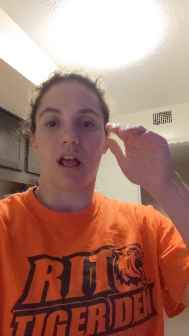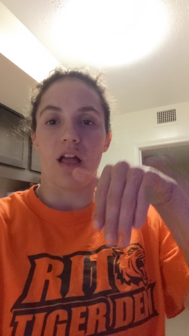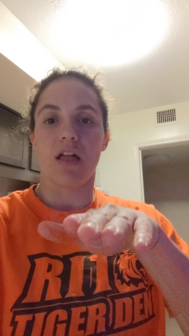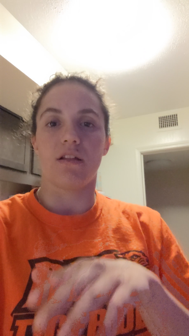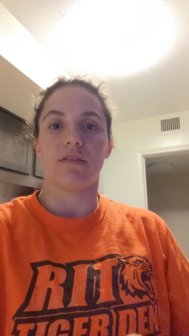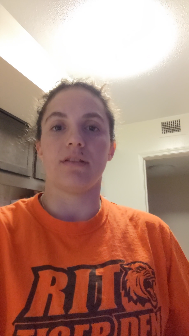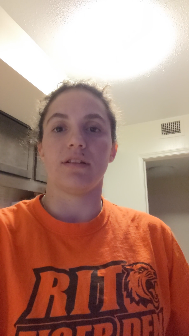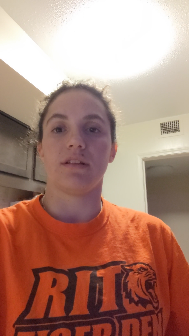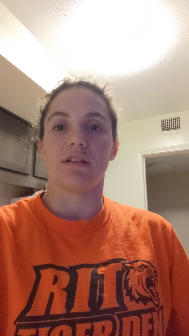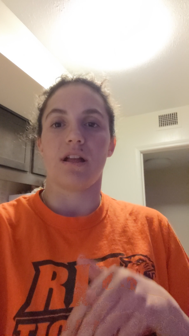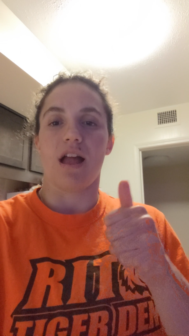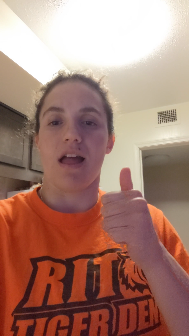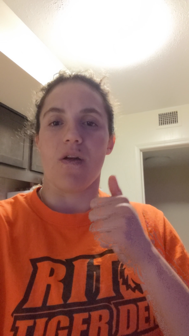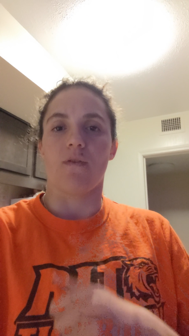how